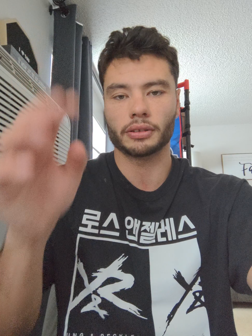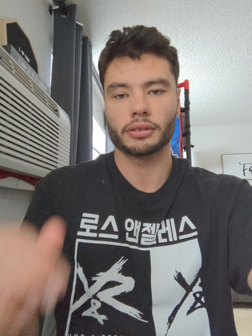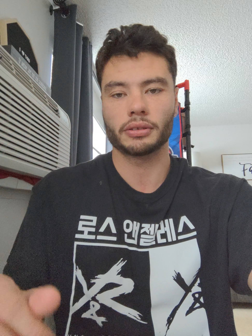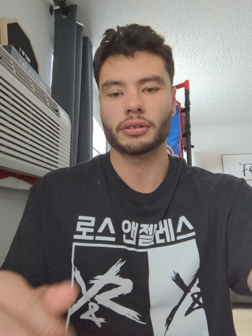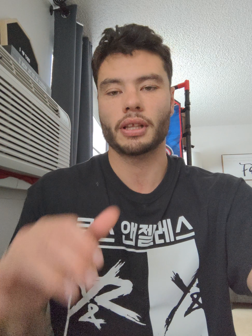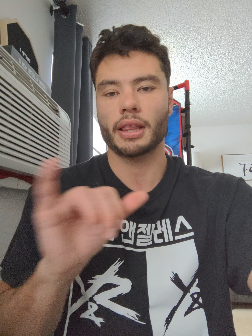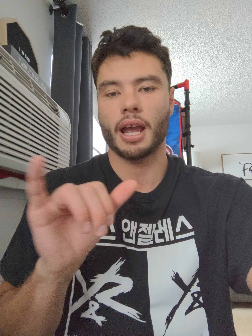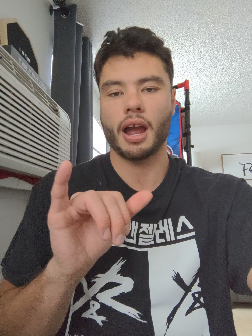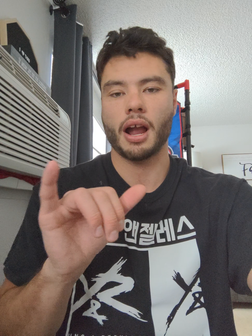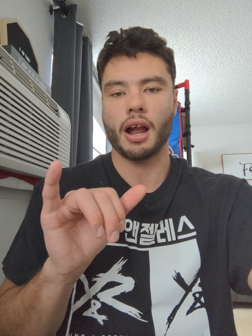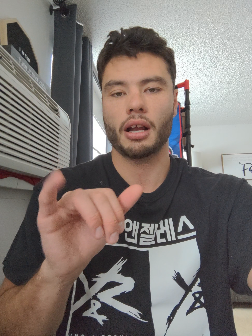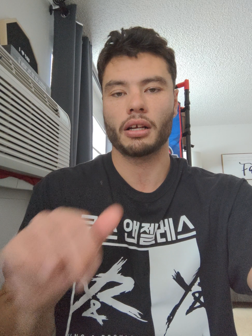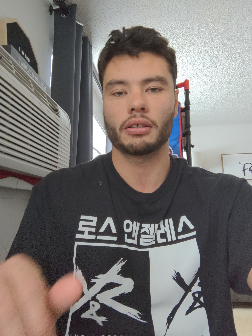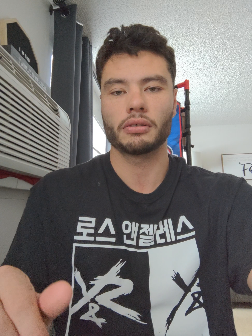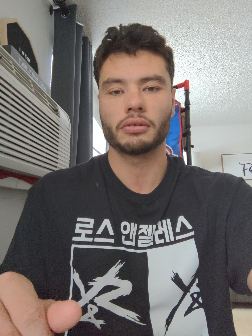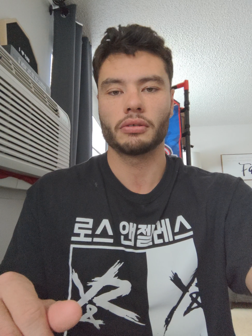like